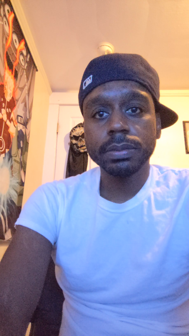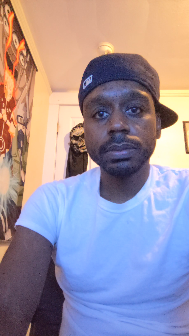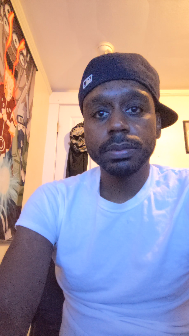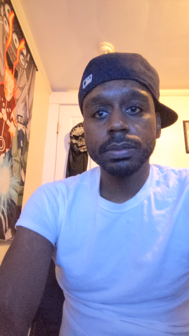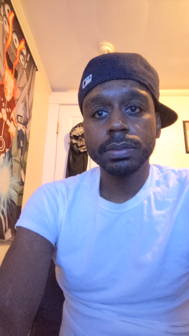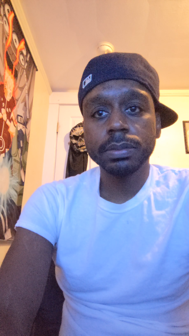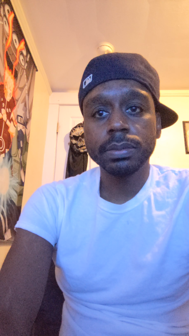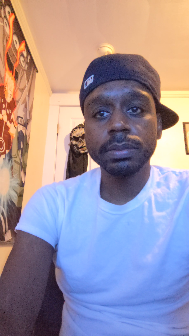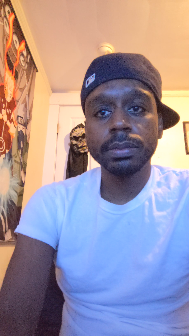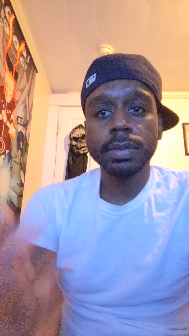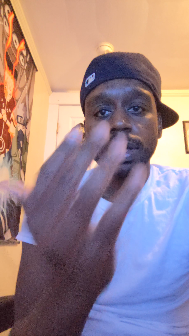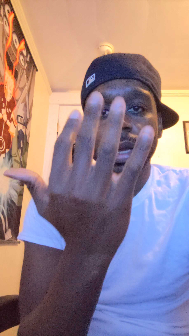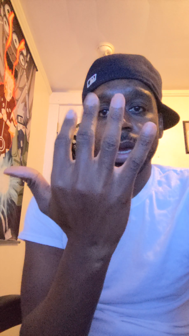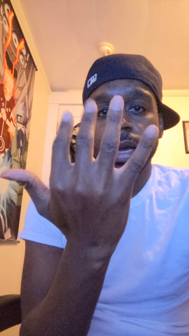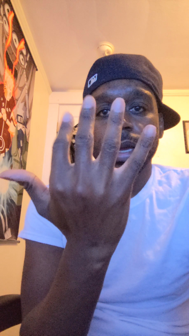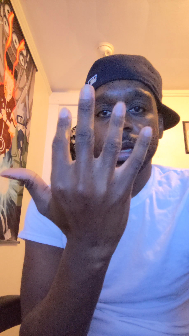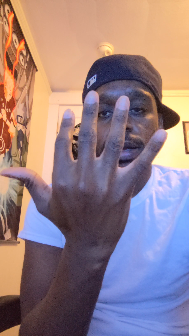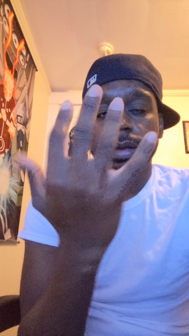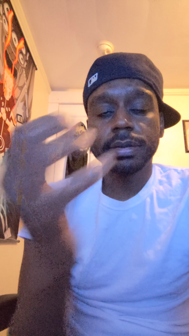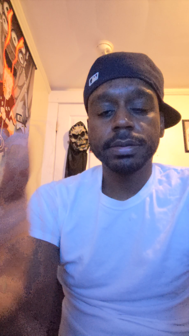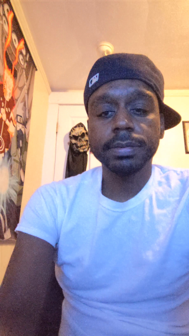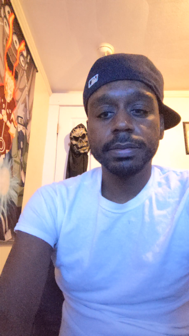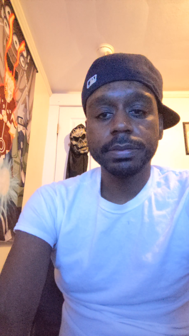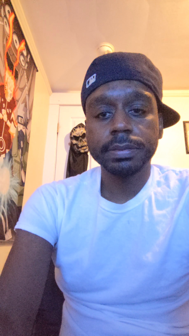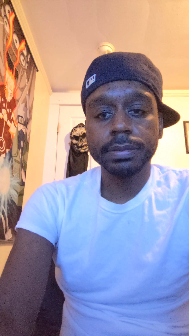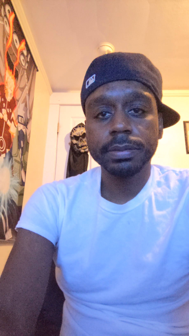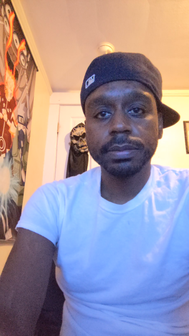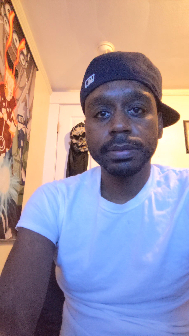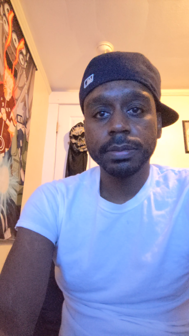hand